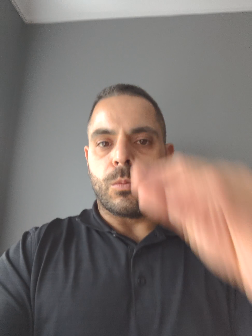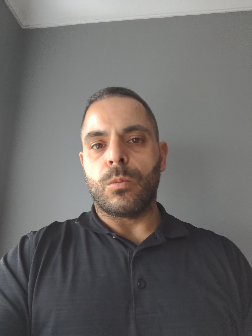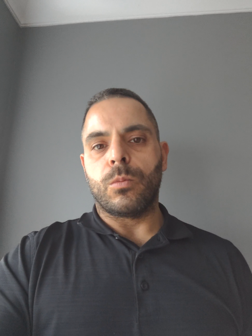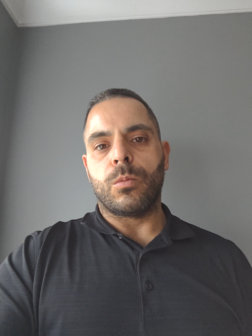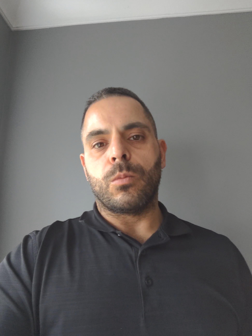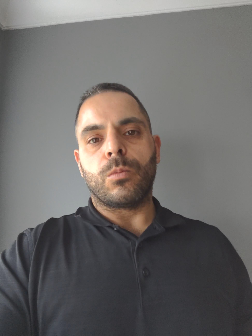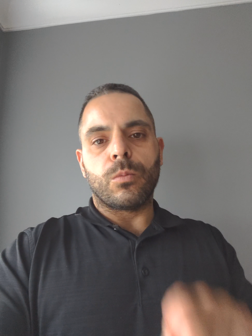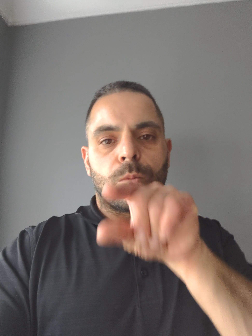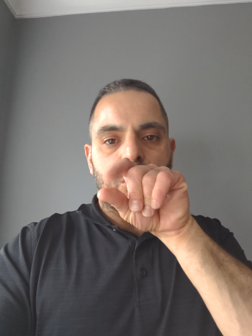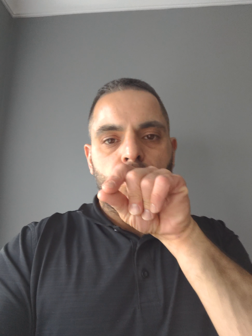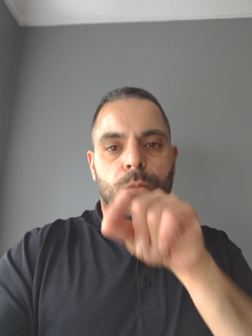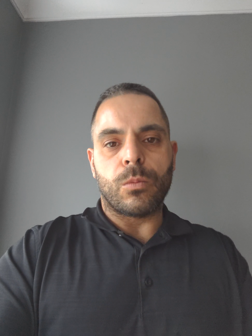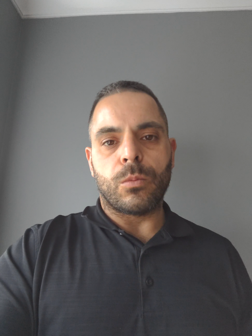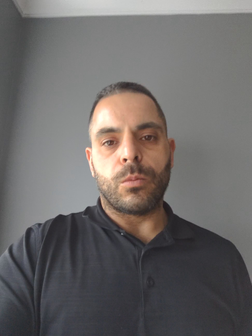bird